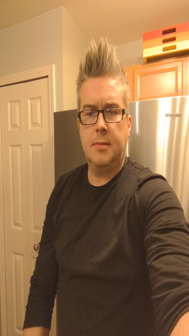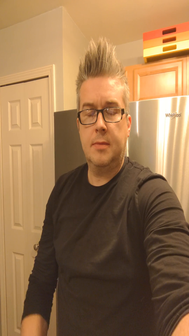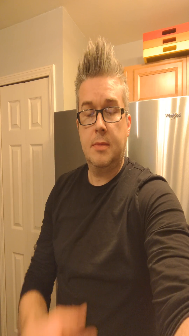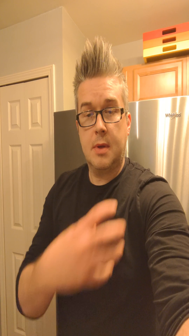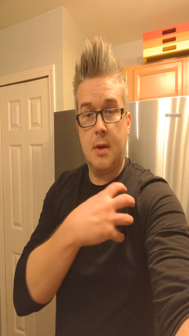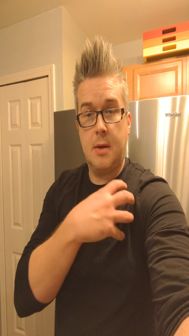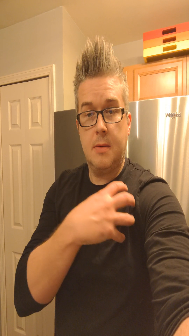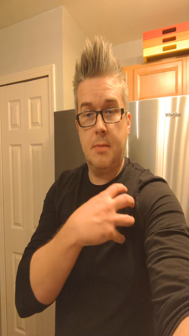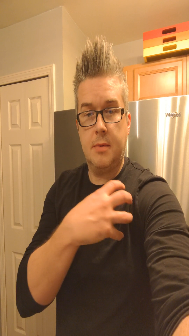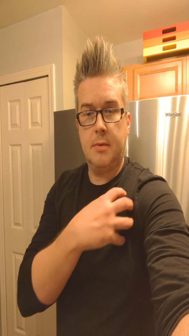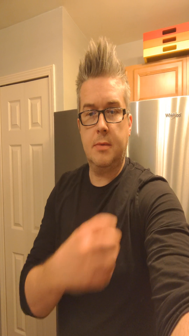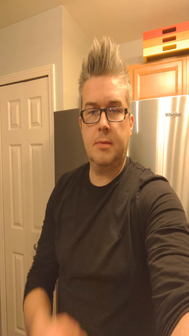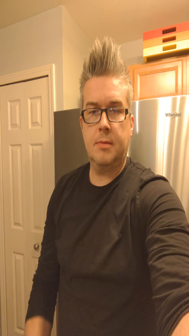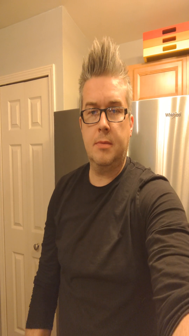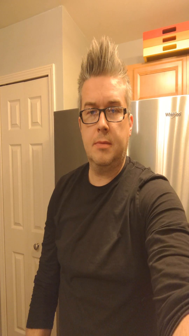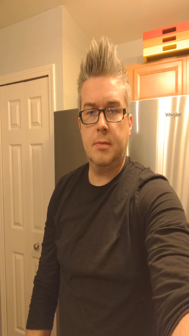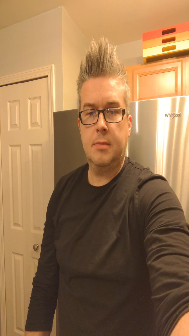police